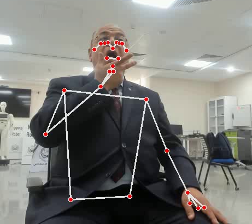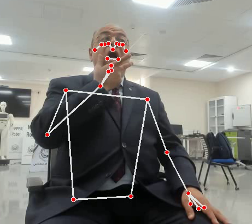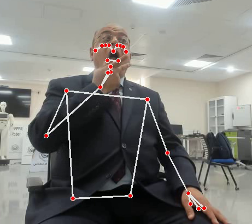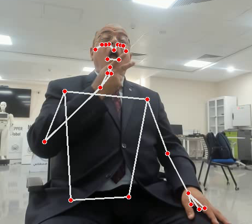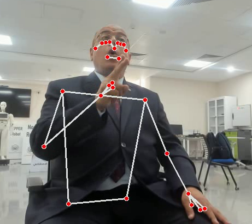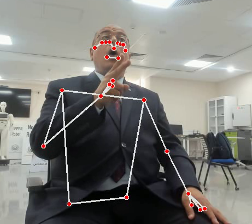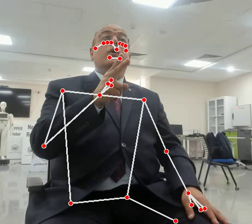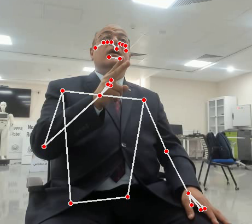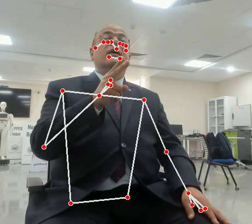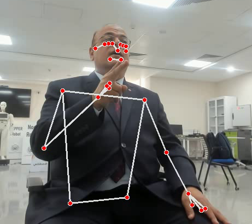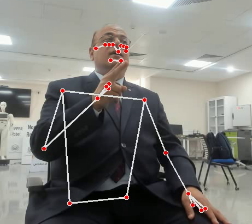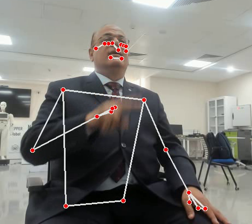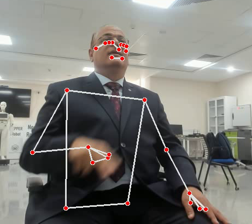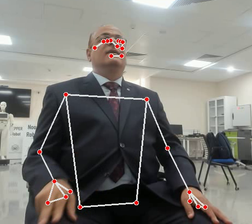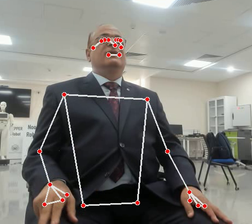helw awy